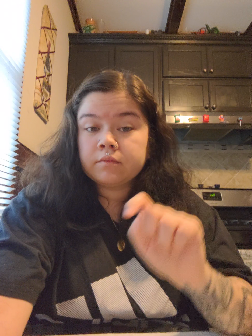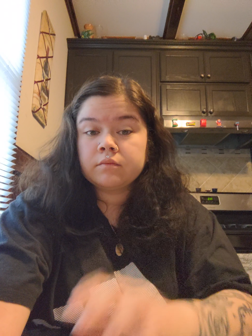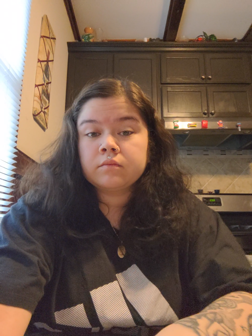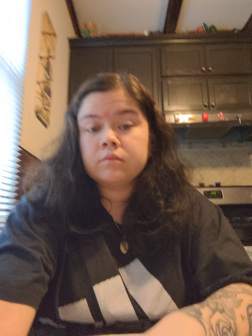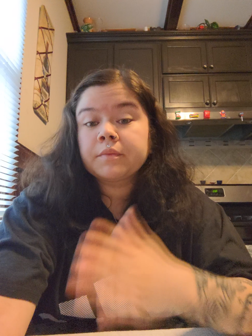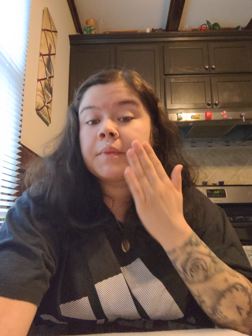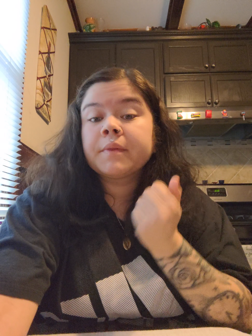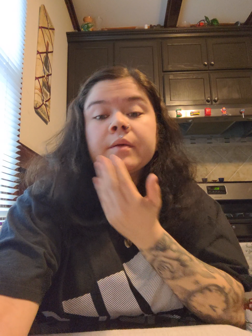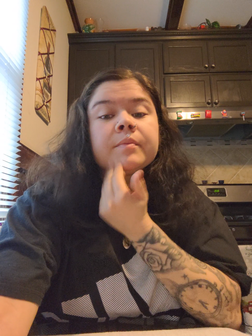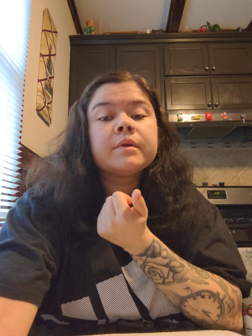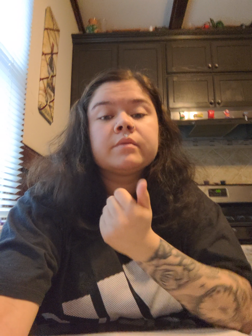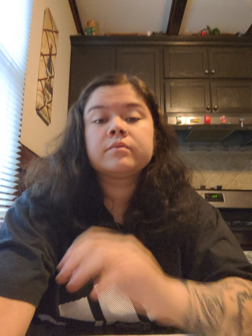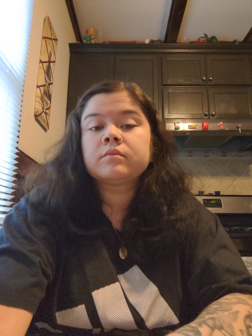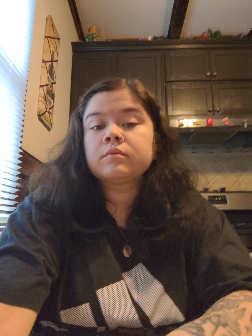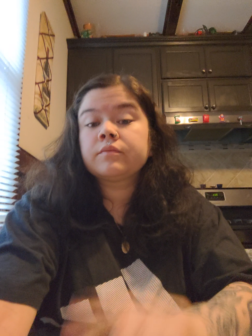napkin